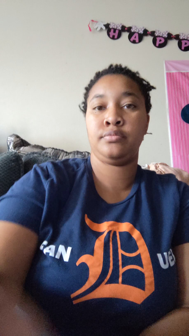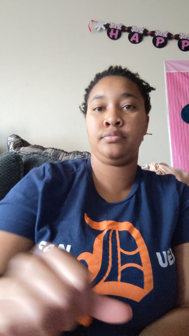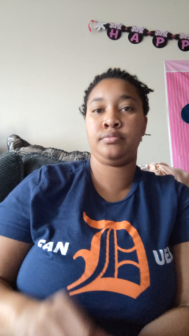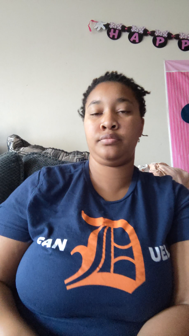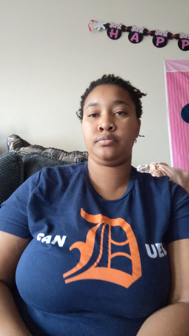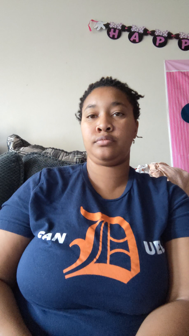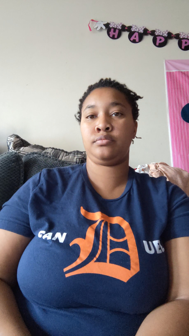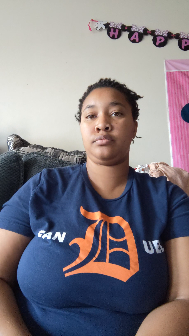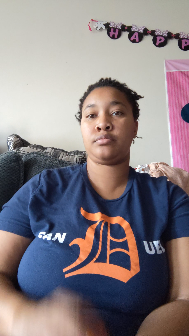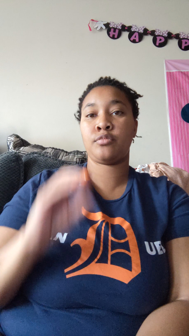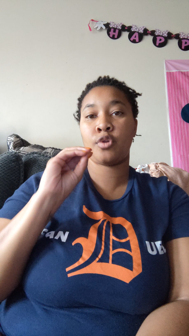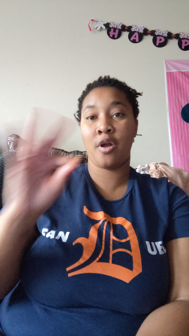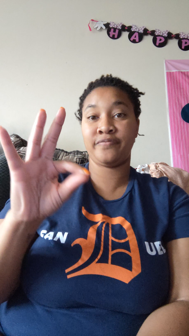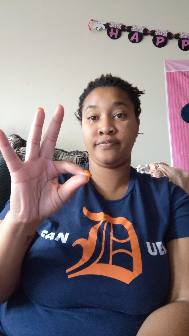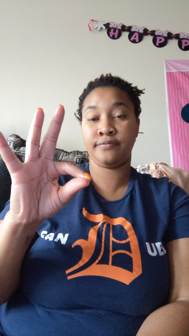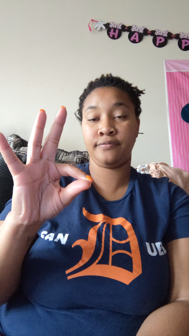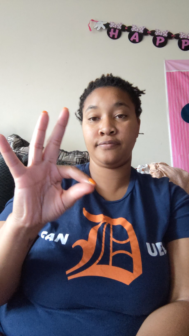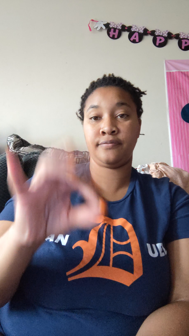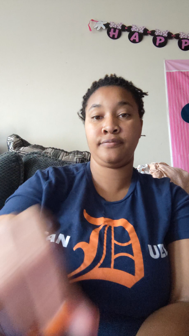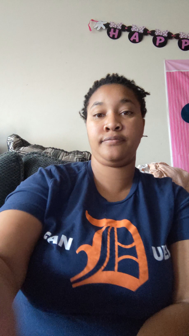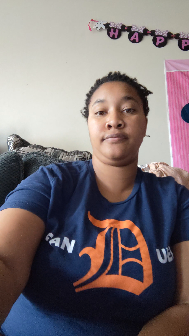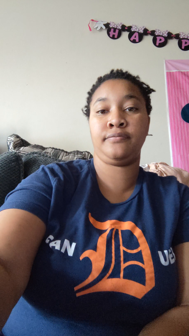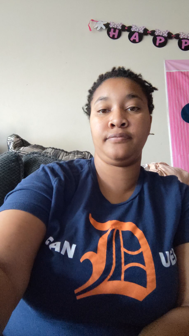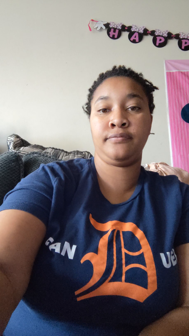off